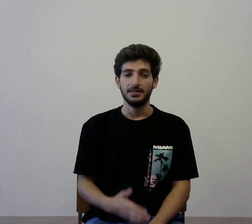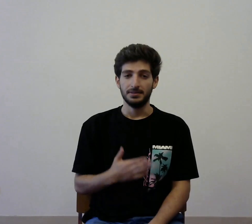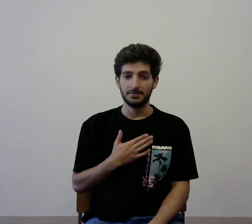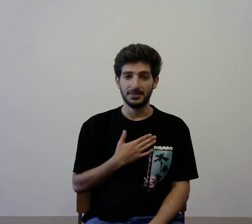mən